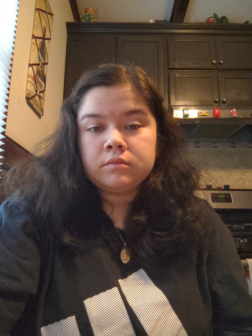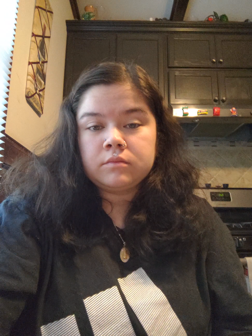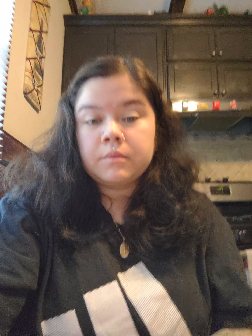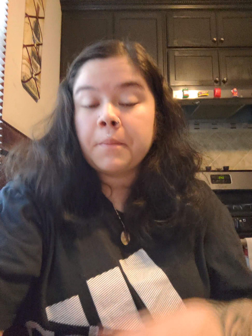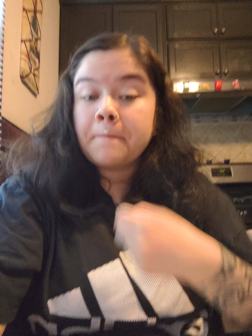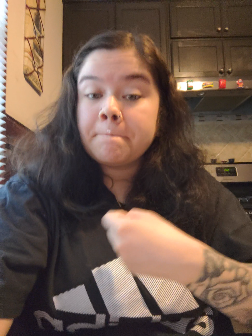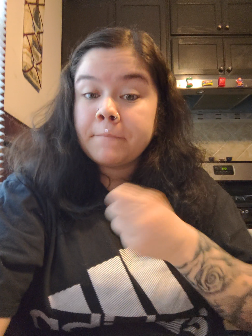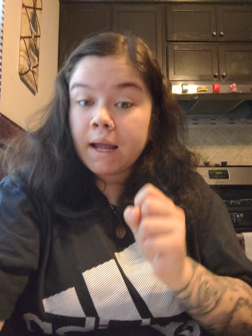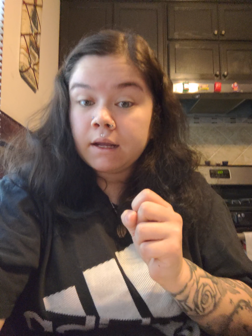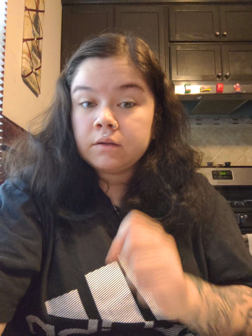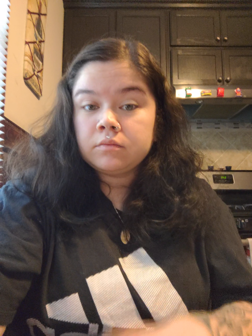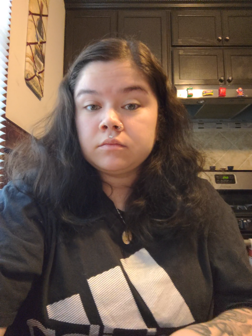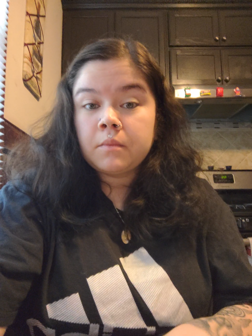make